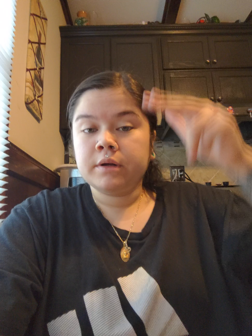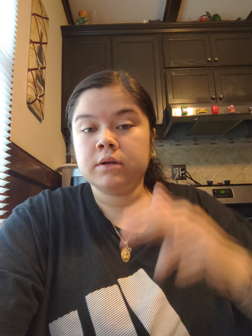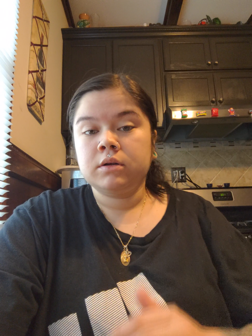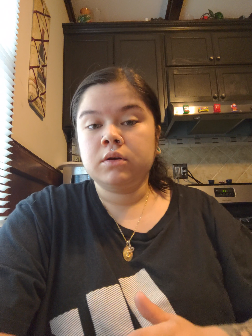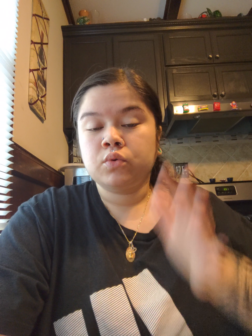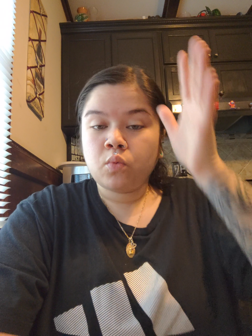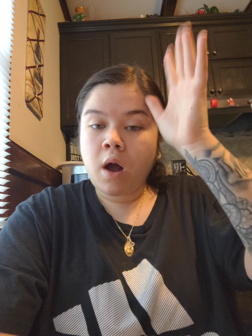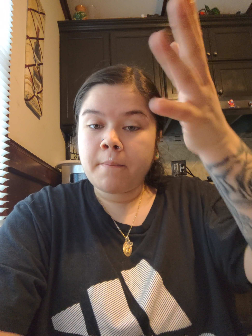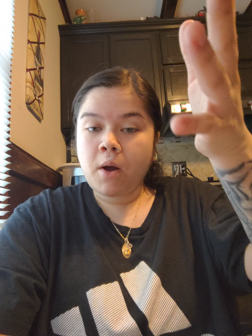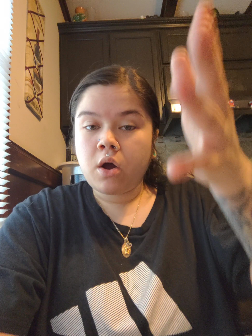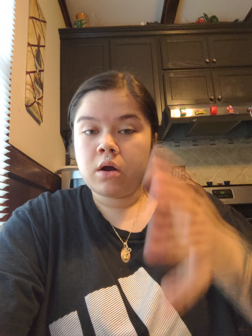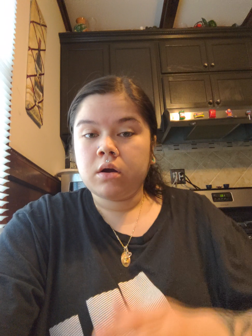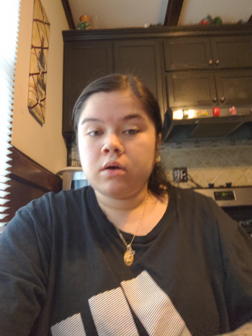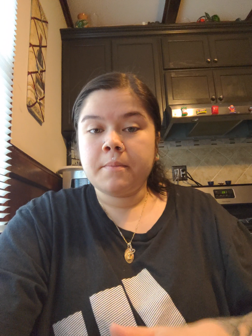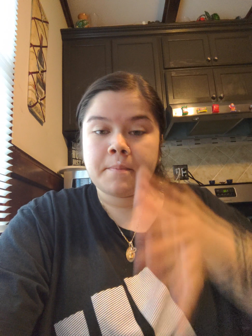grandpa